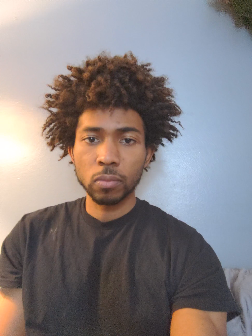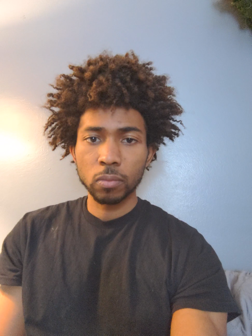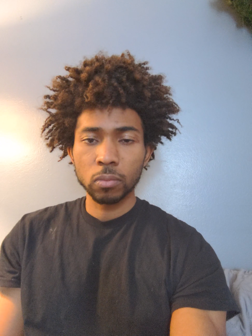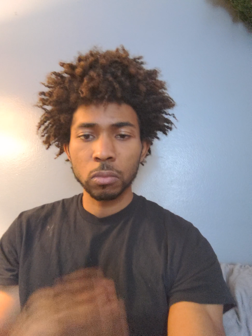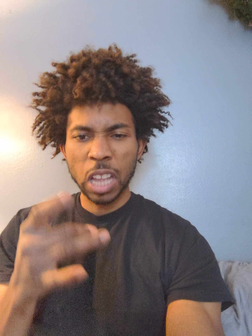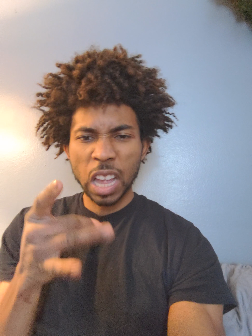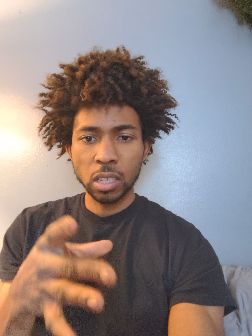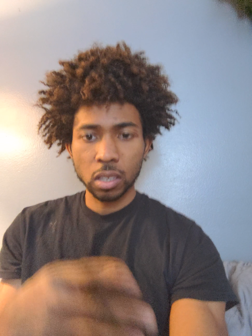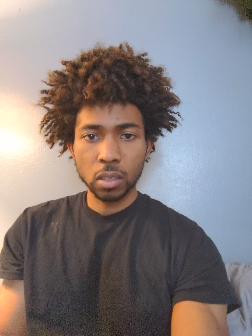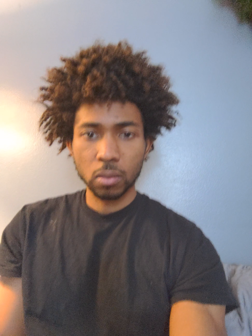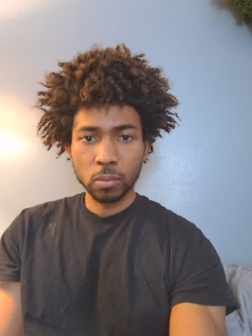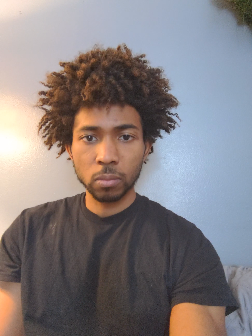hate